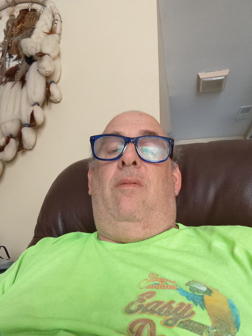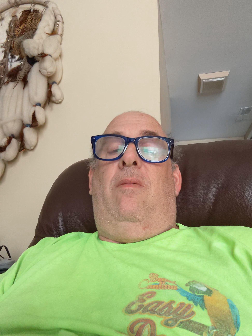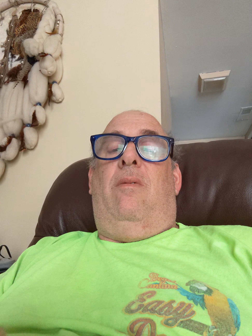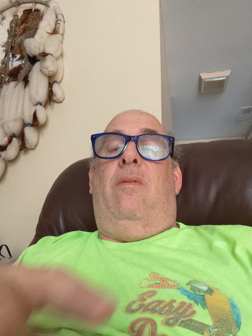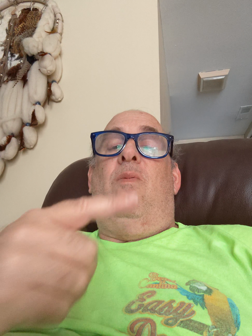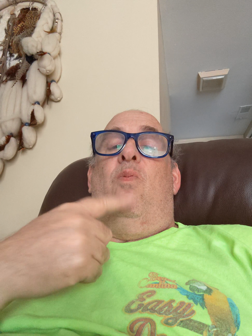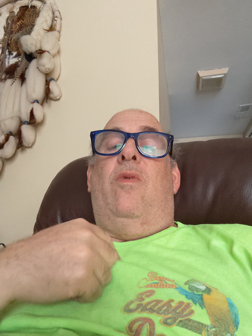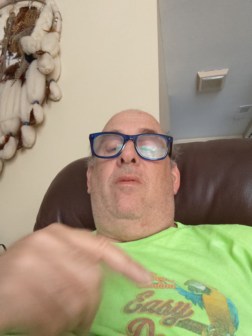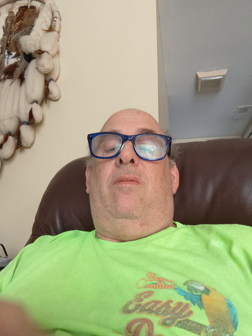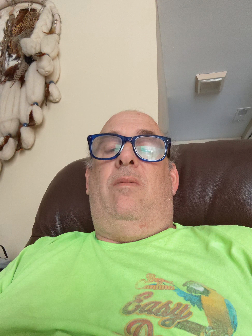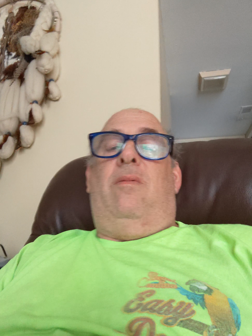red